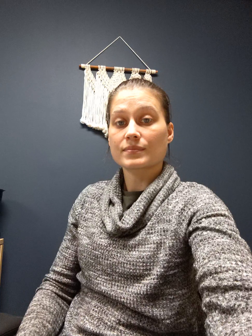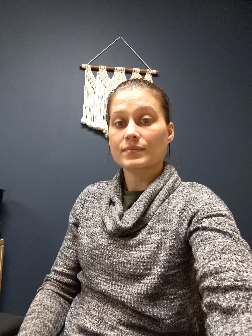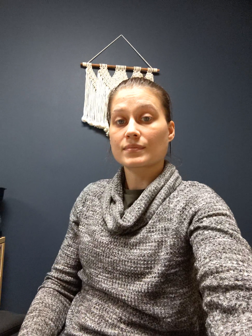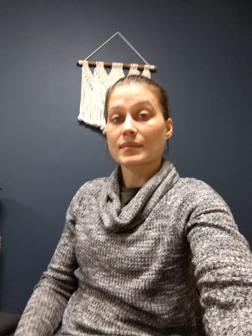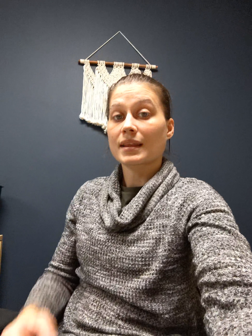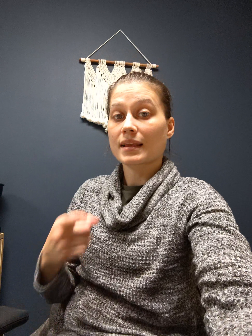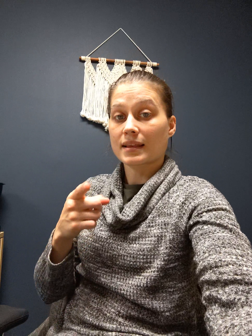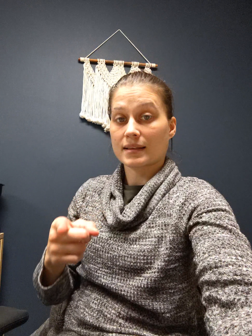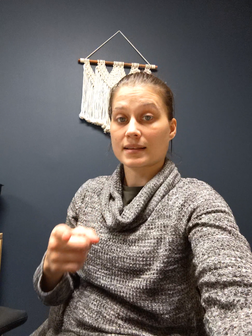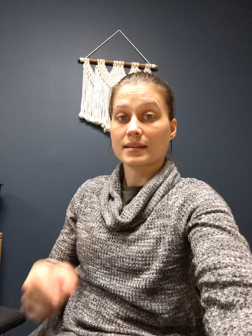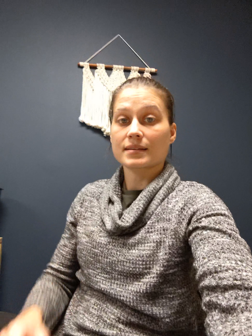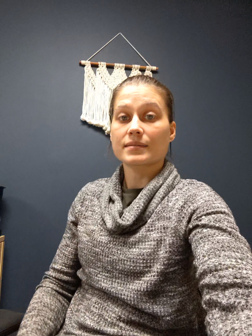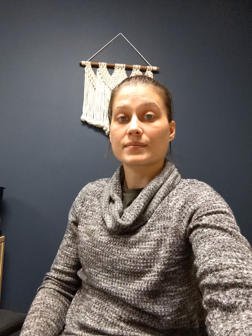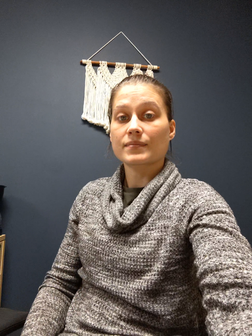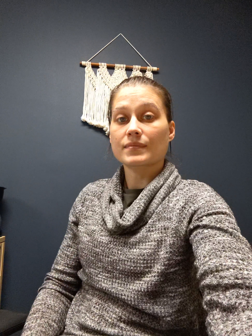he/she/it